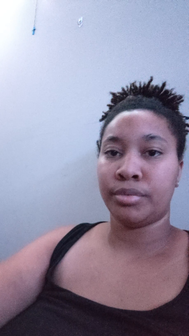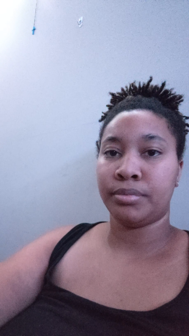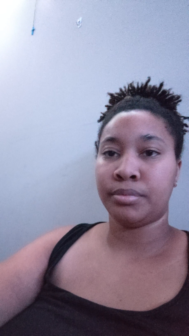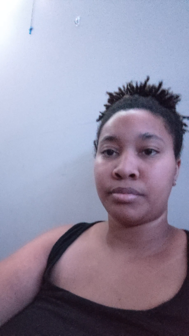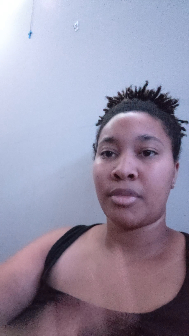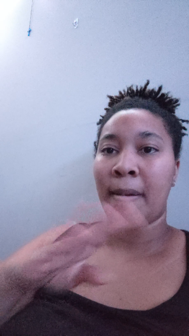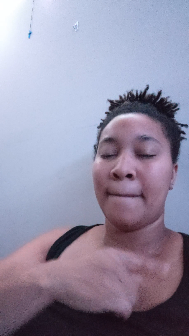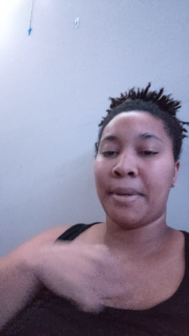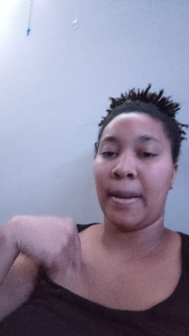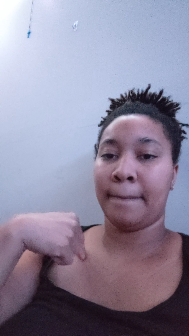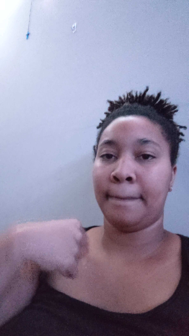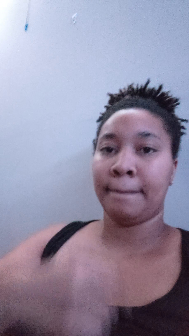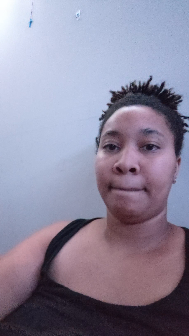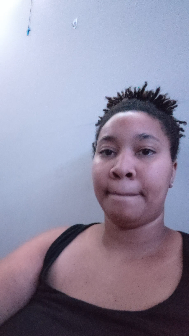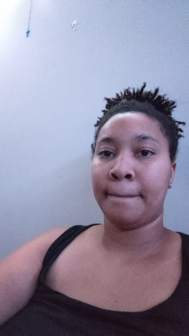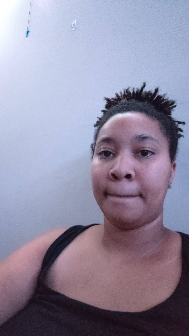bib